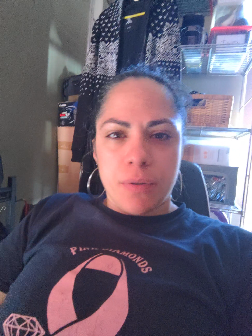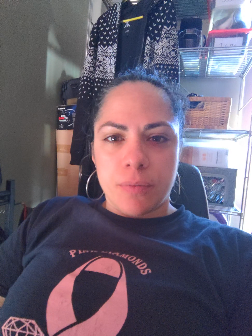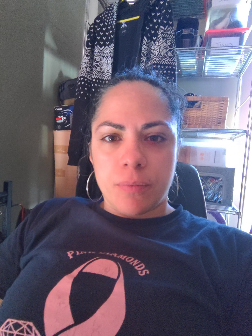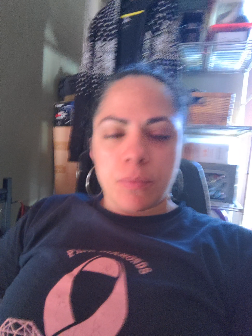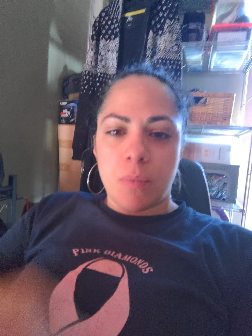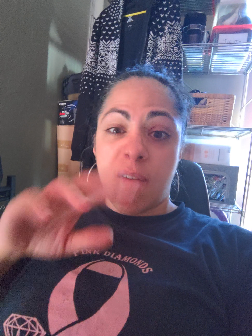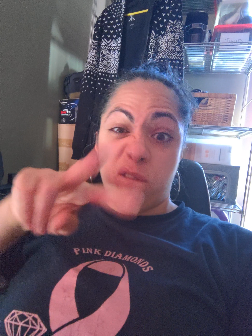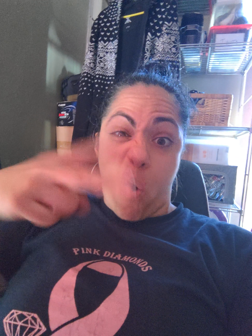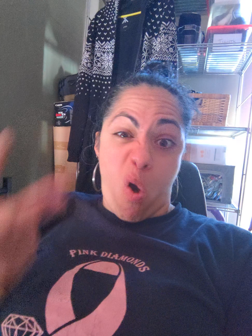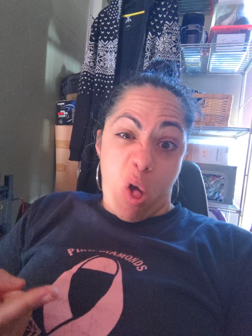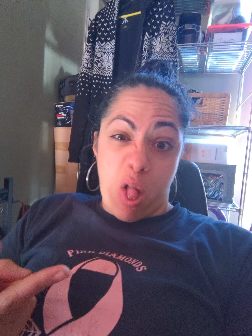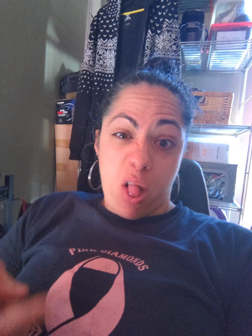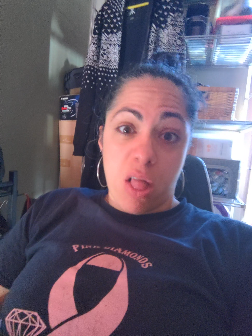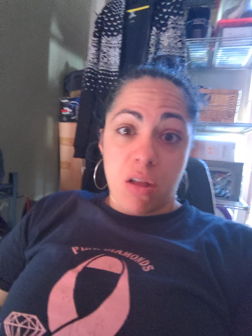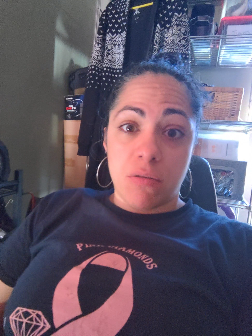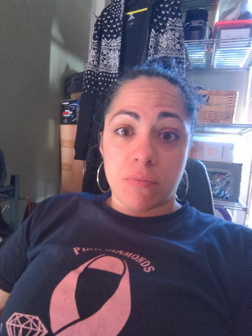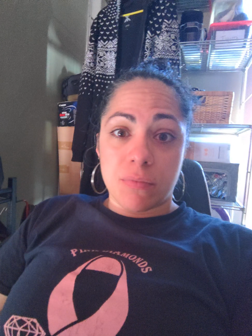fall